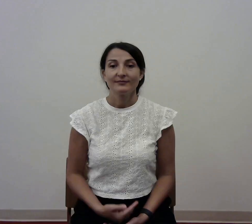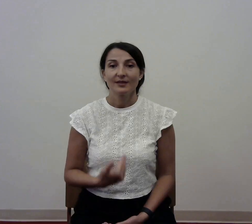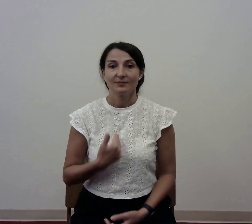mən